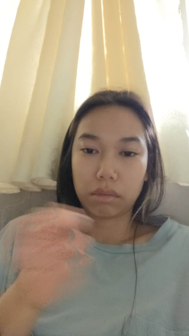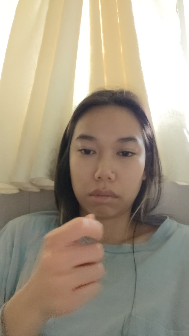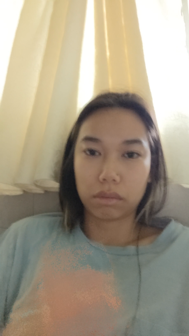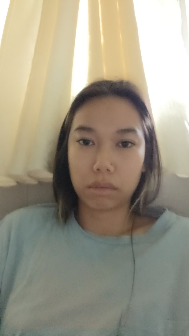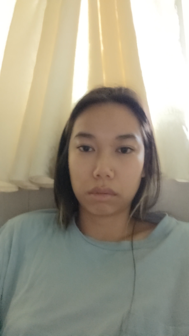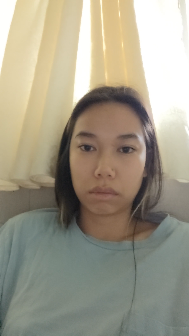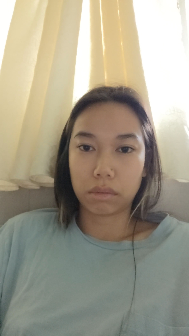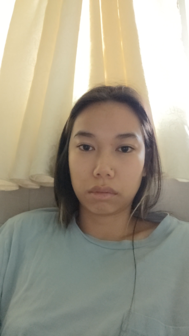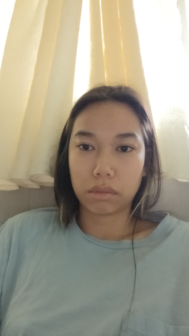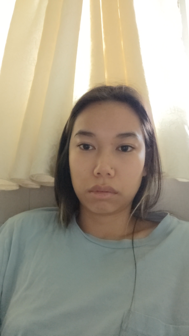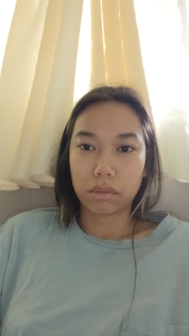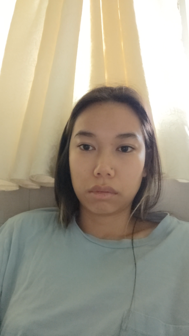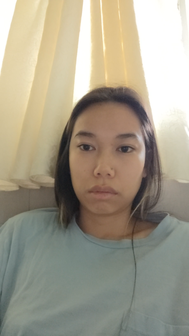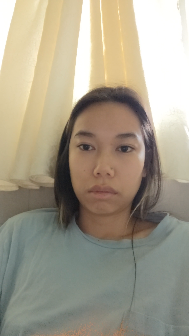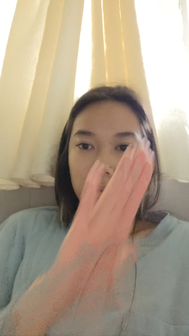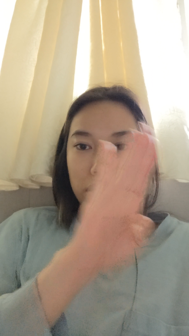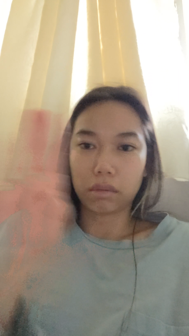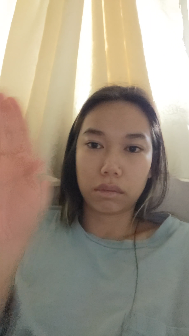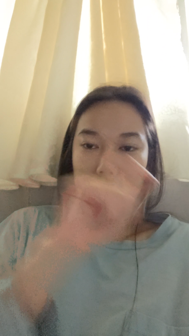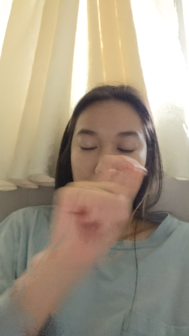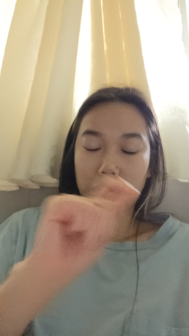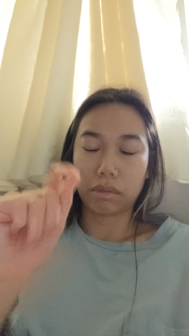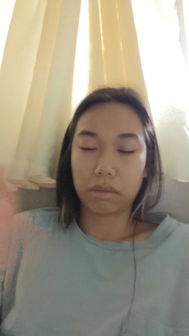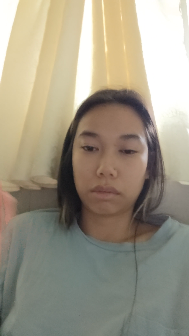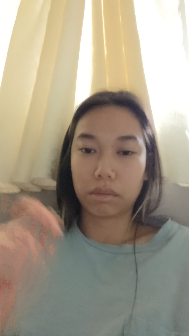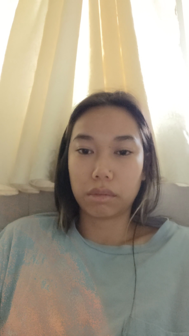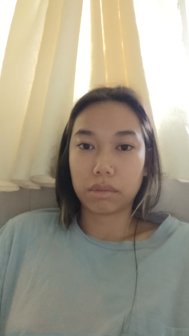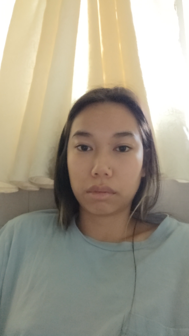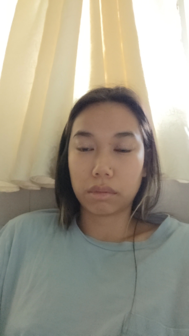chalk